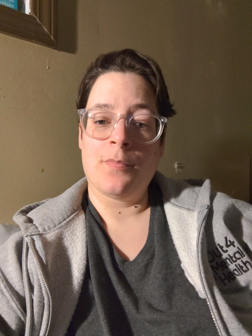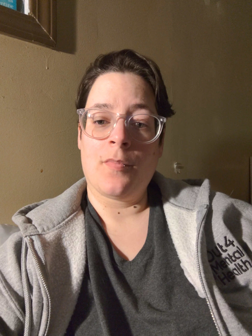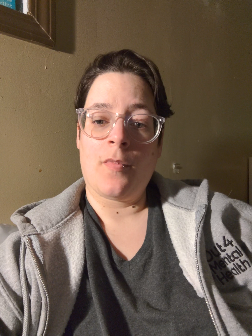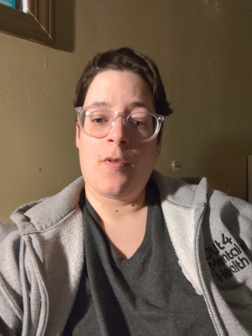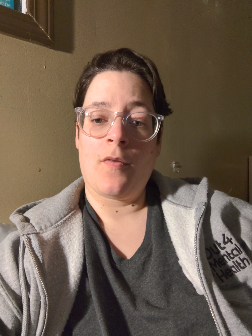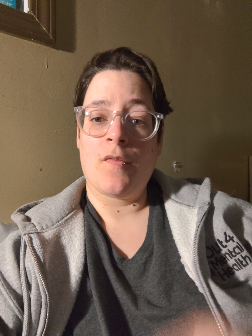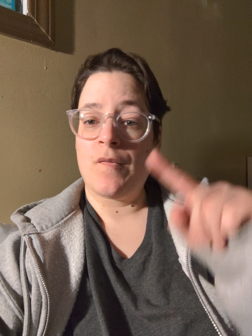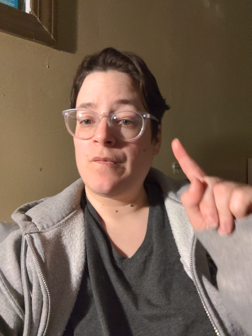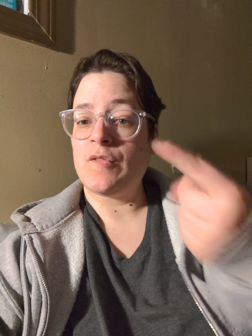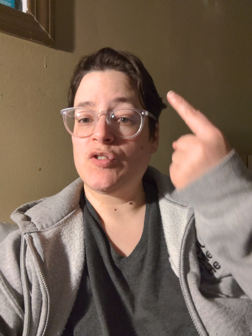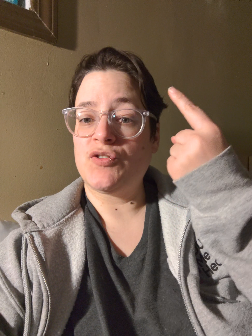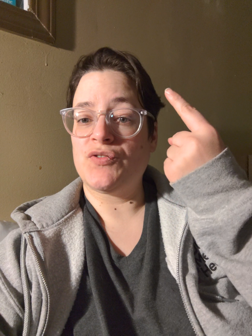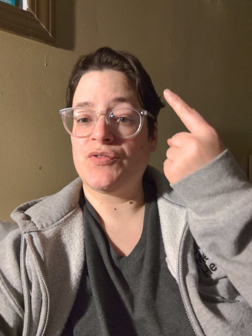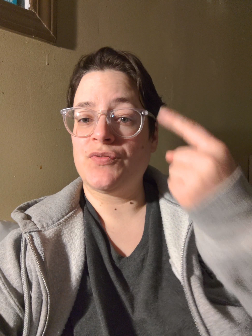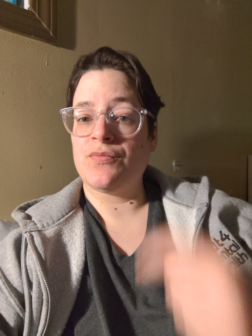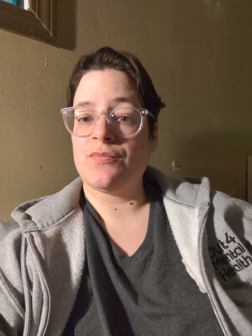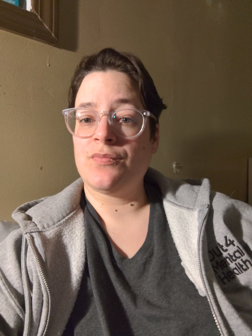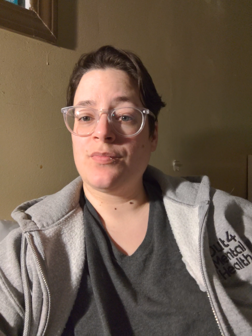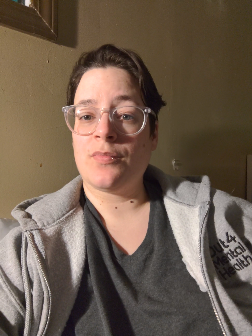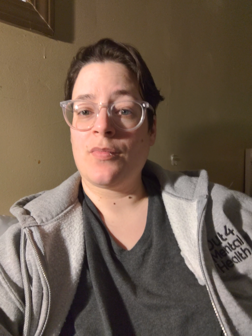first